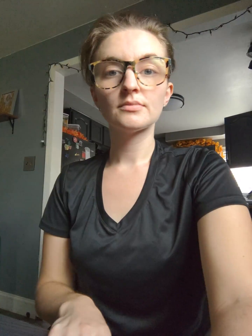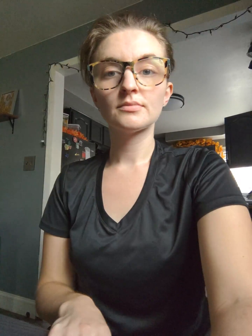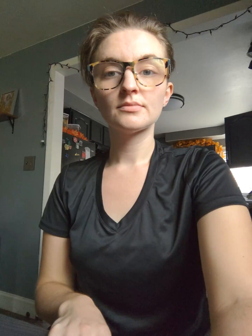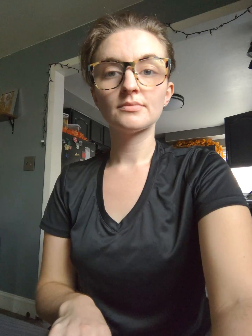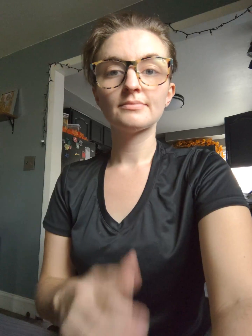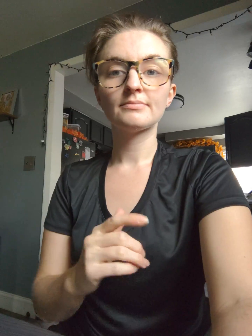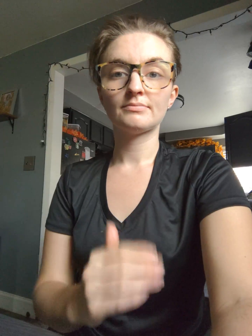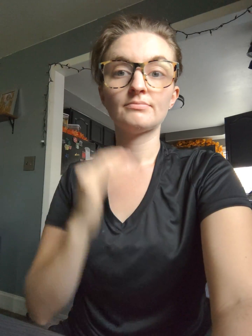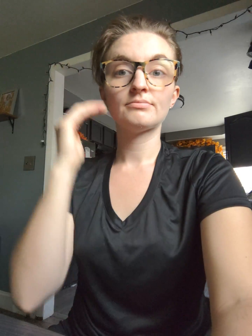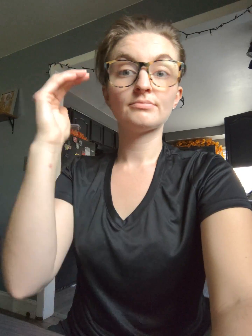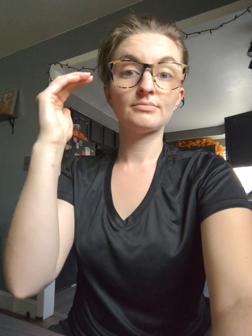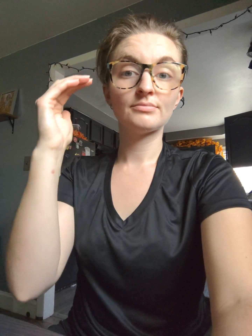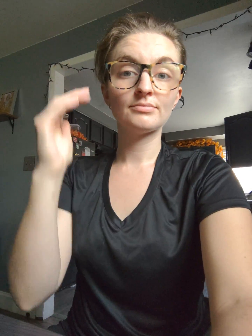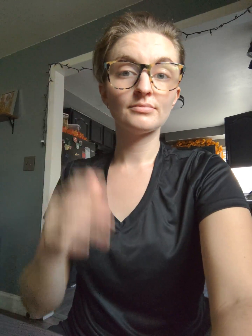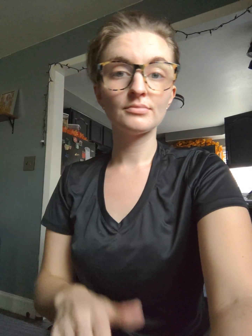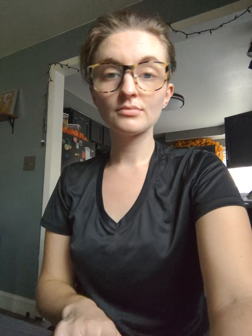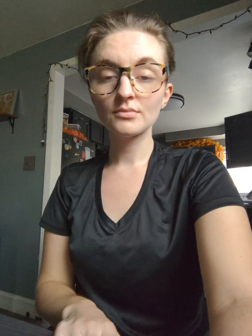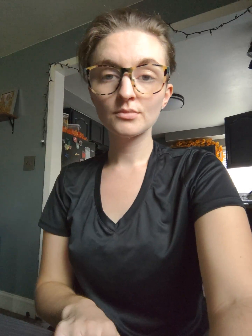big